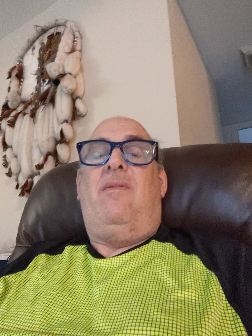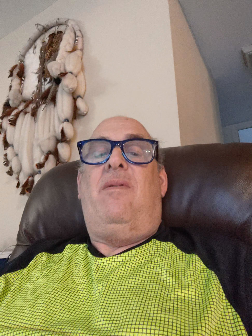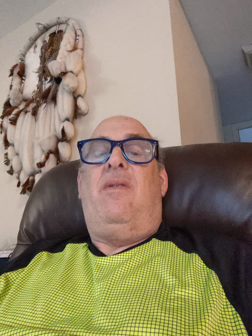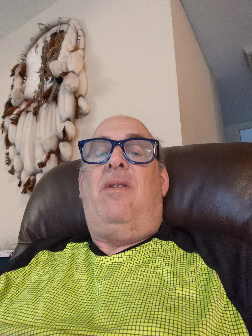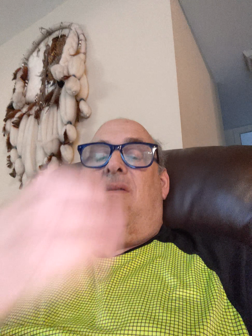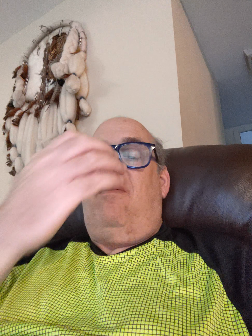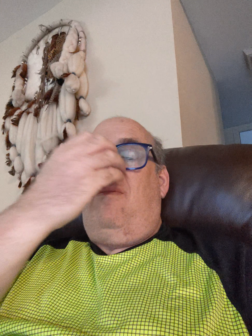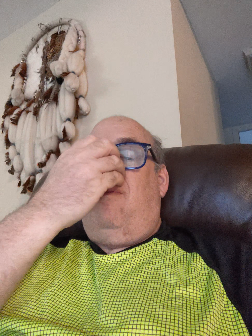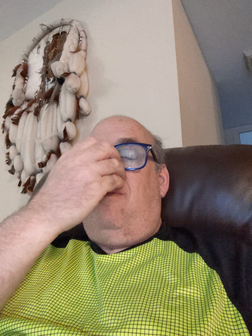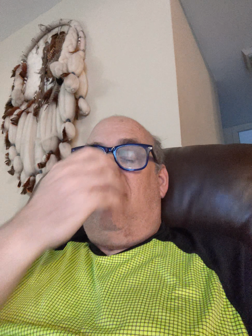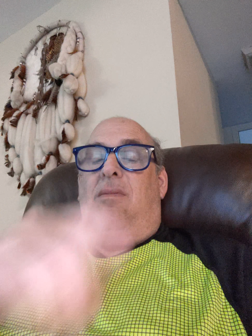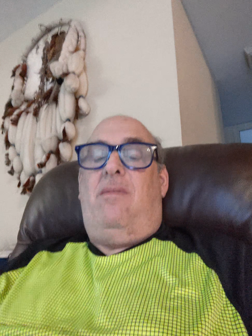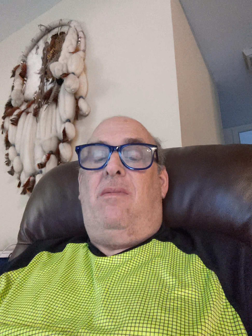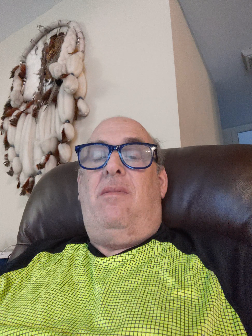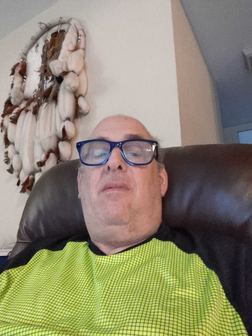clown